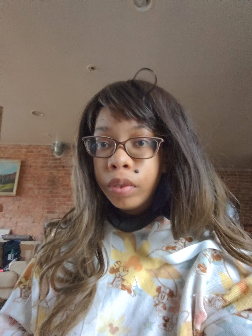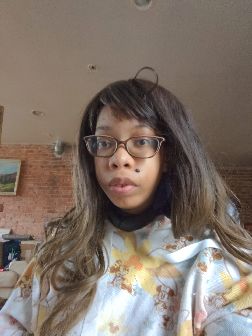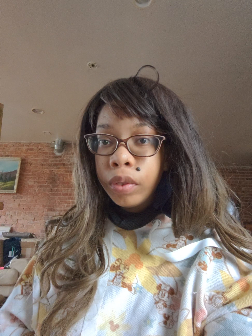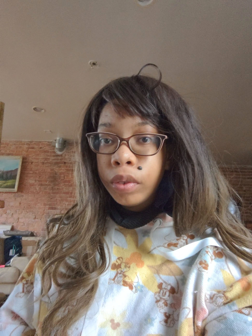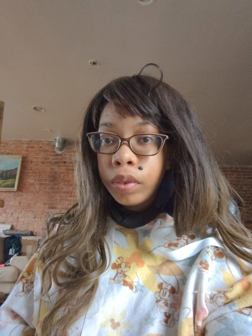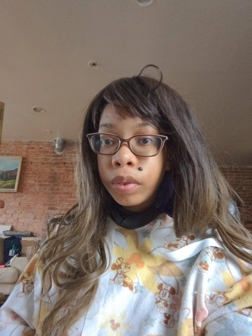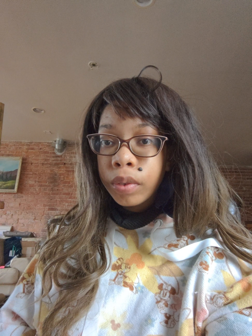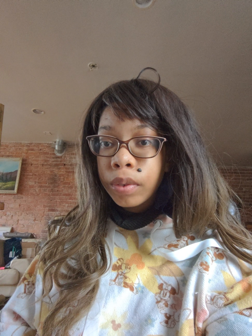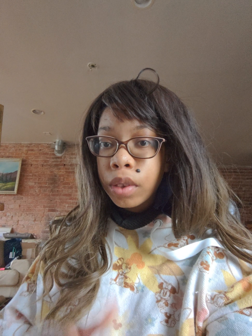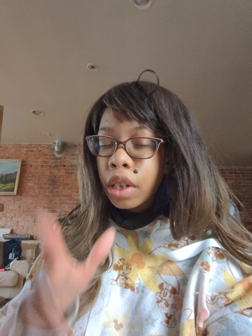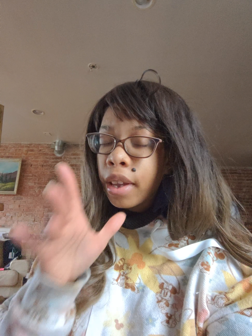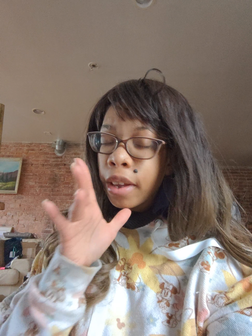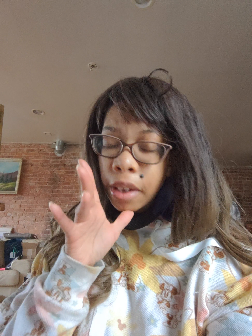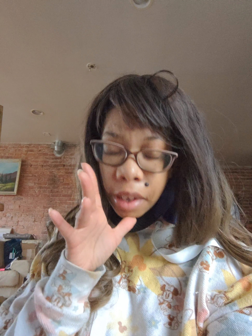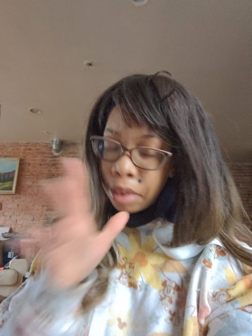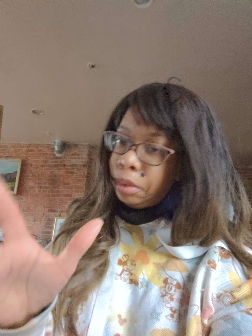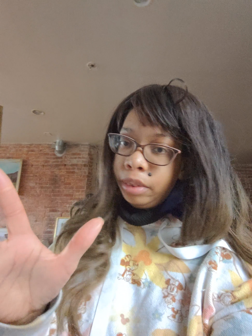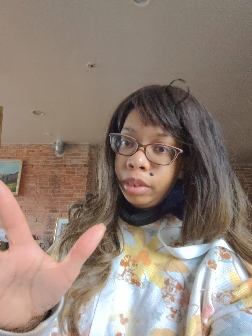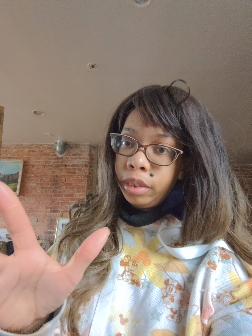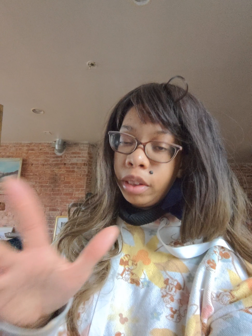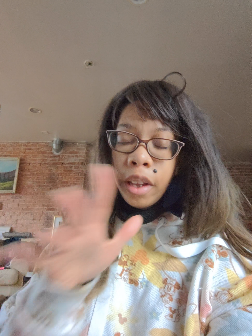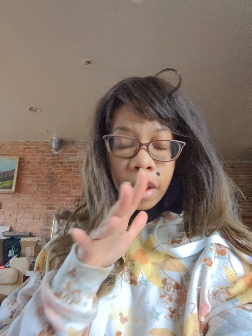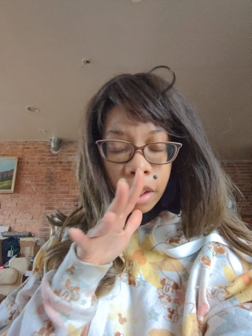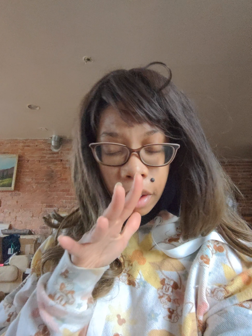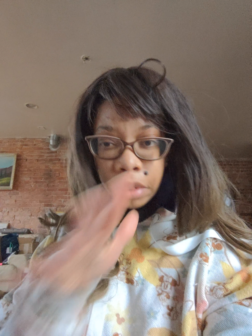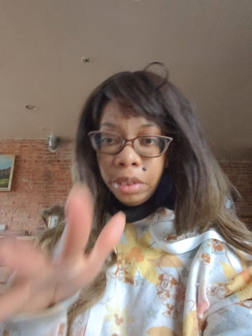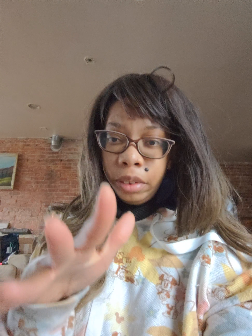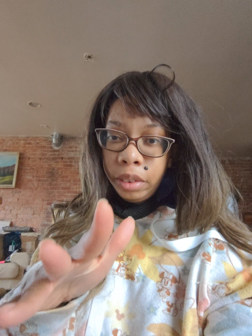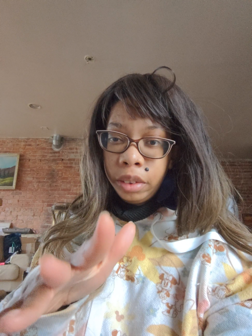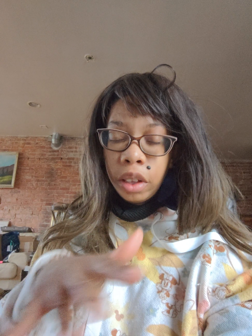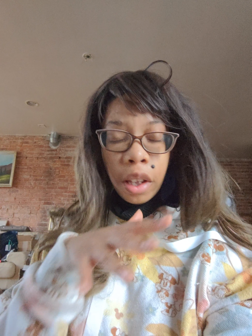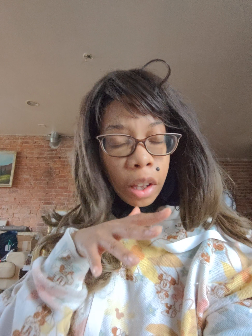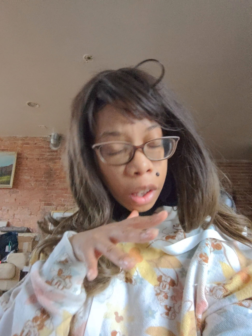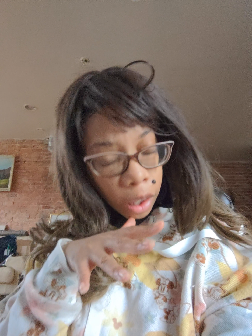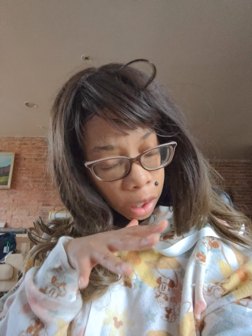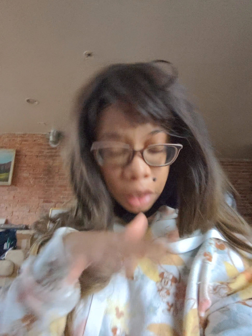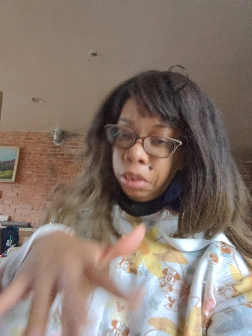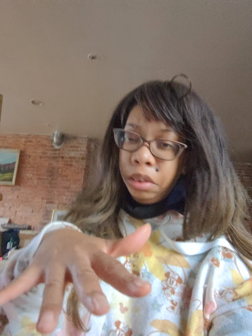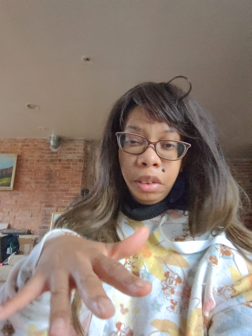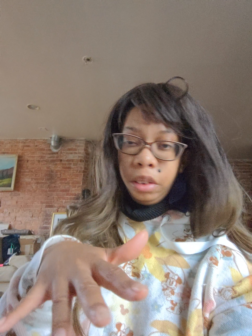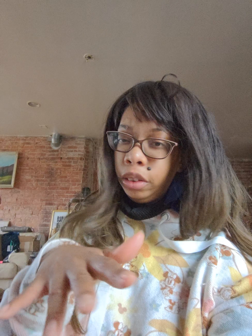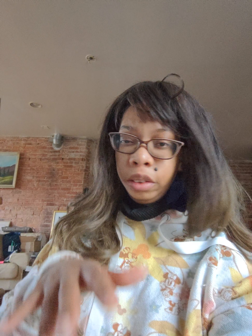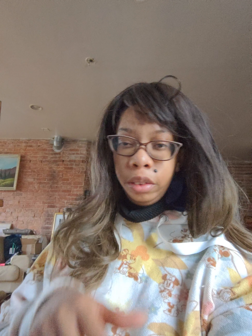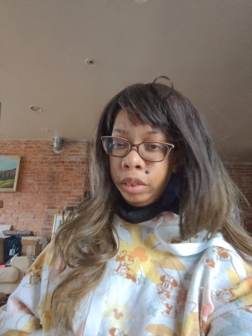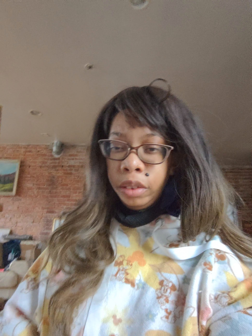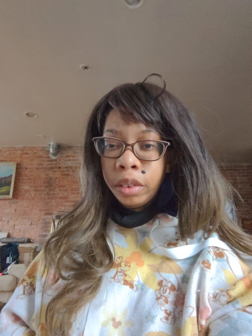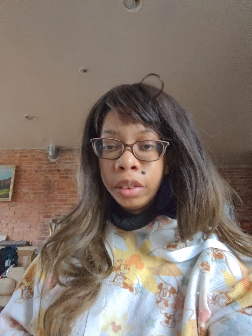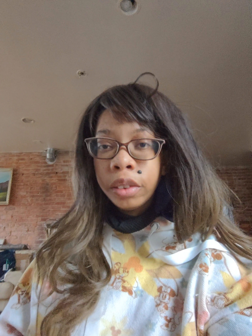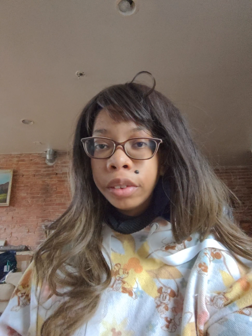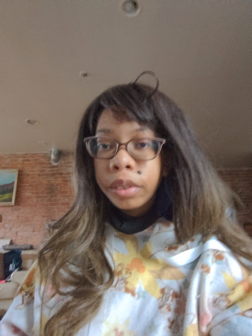hate